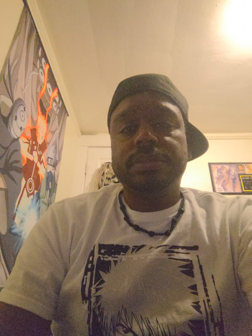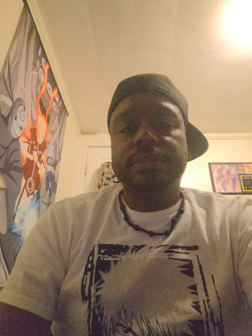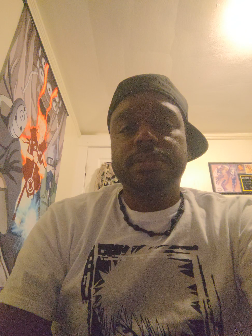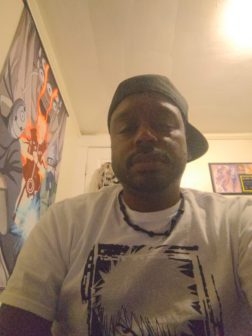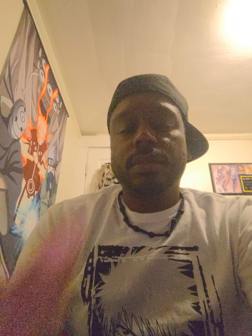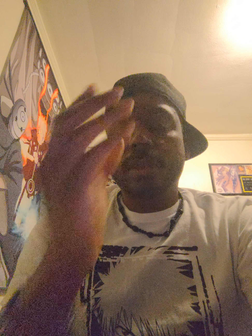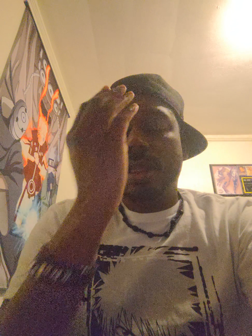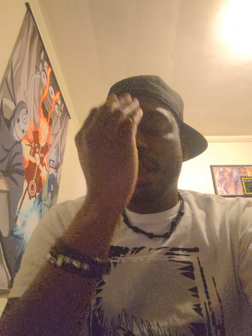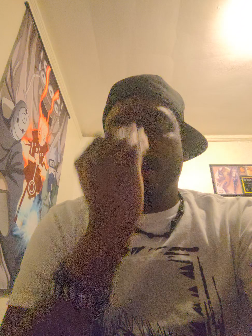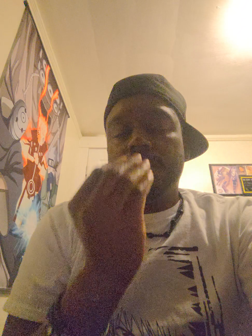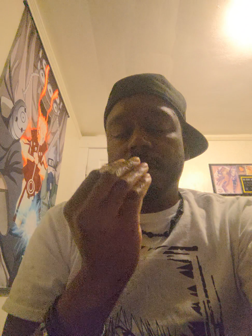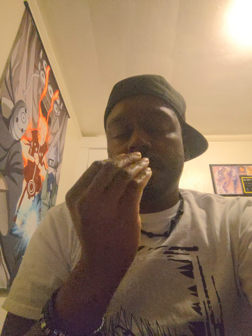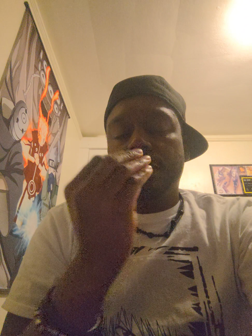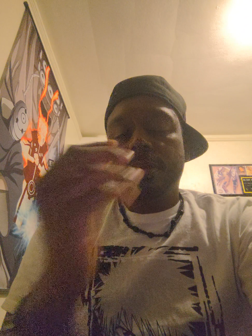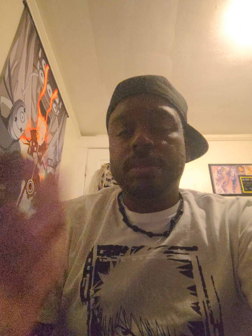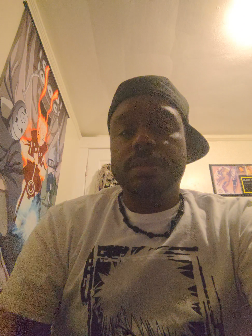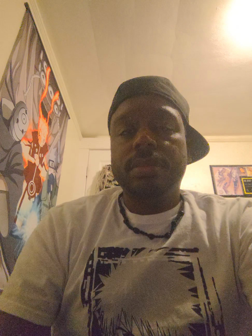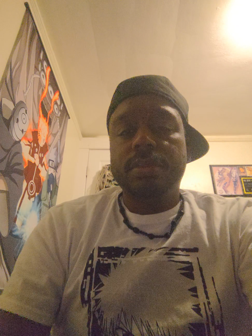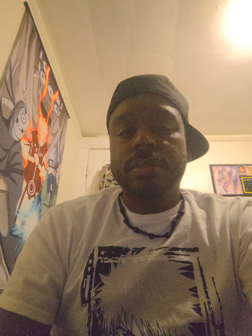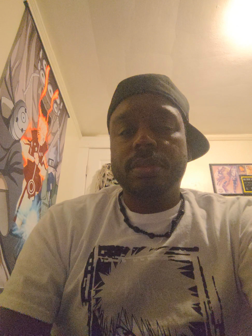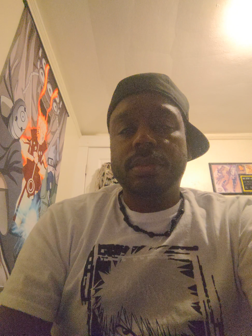sleep